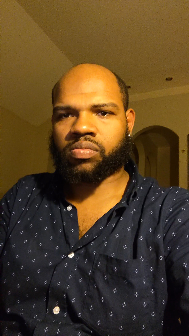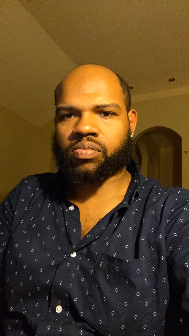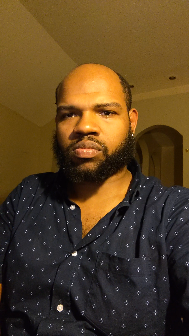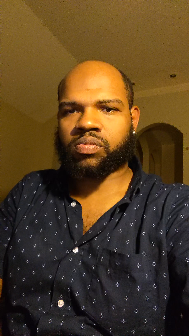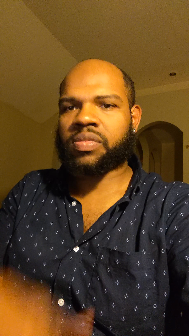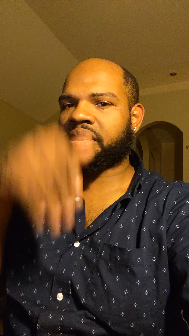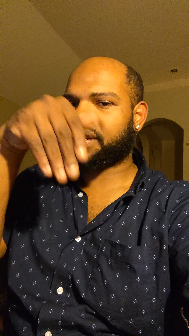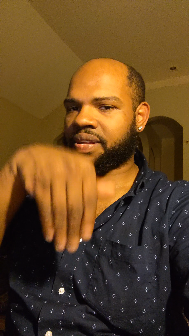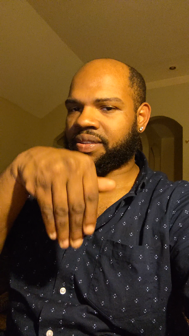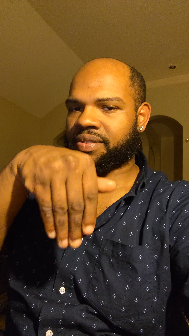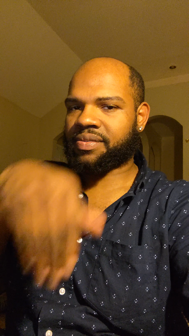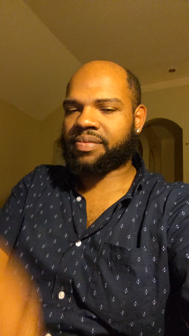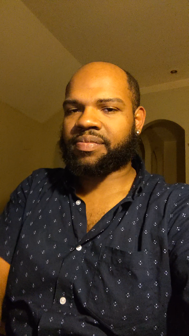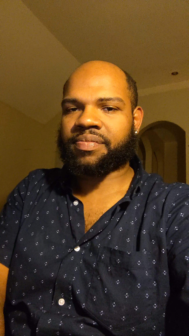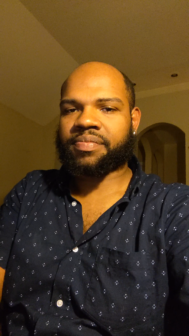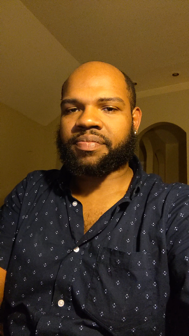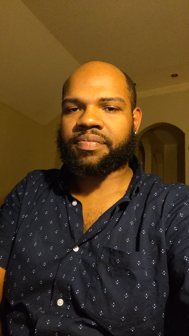night night